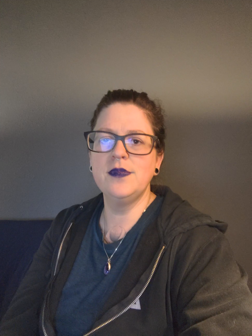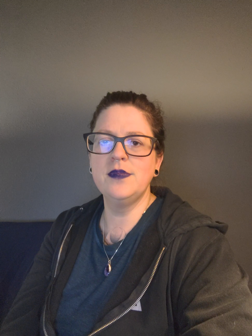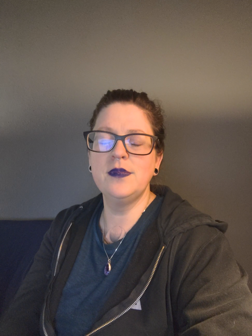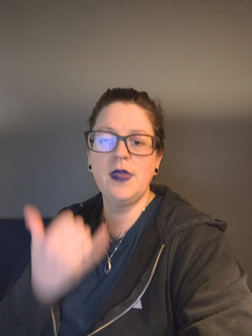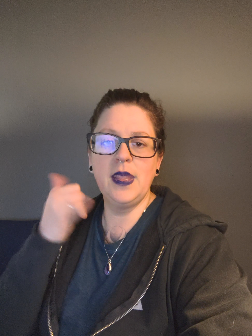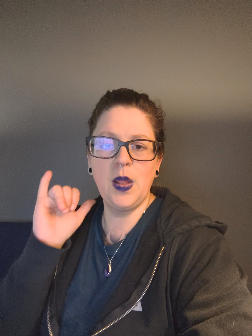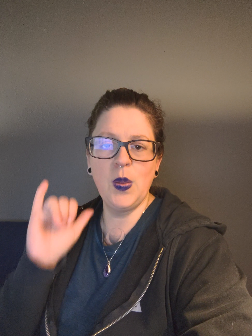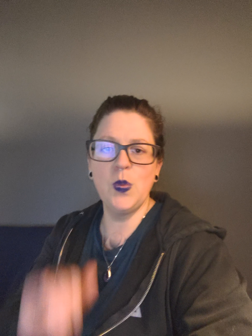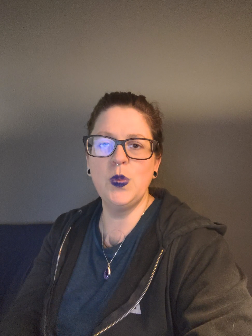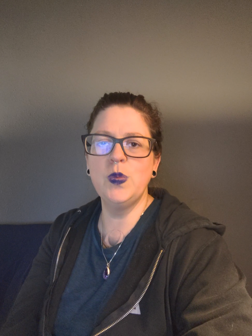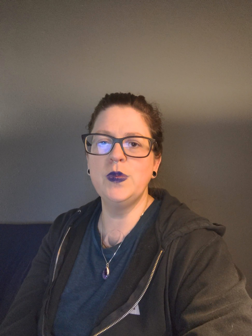yellow